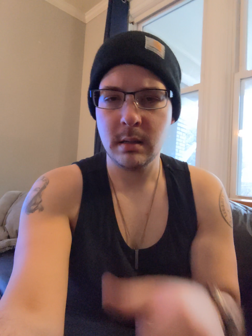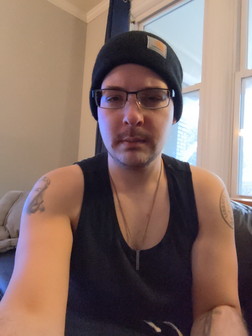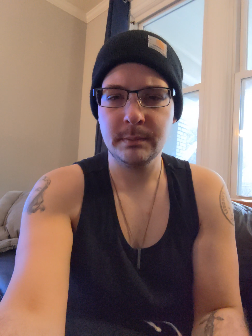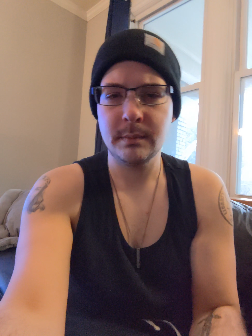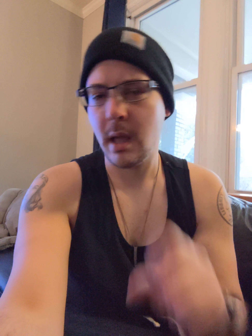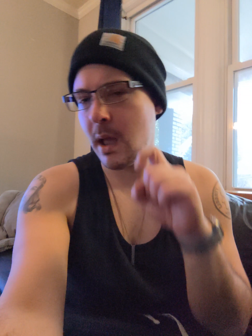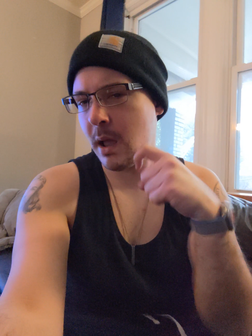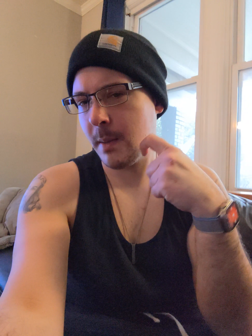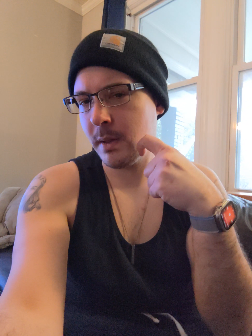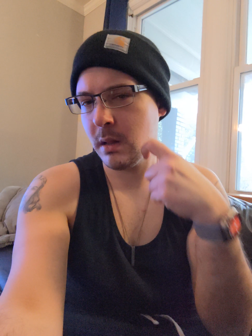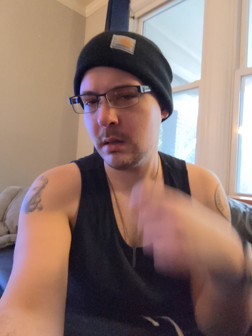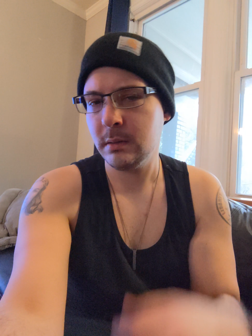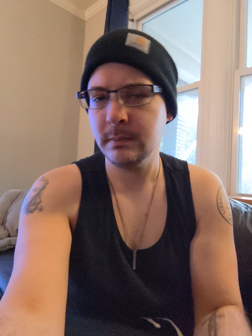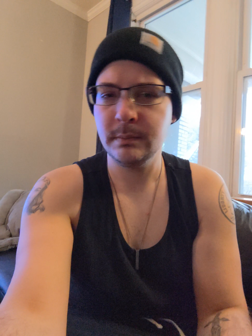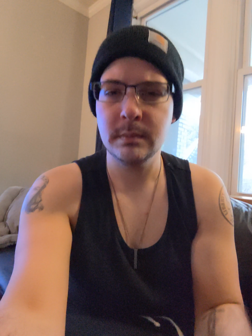apple